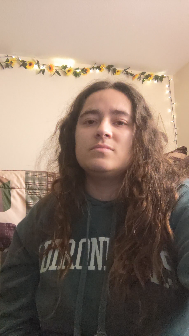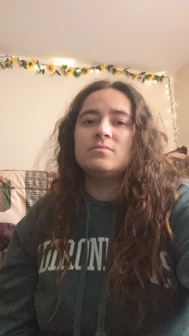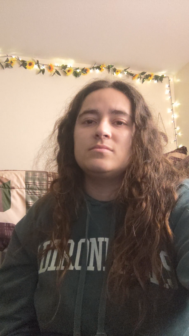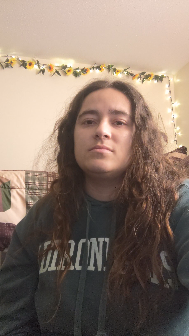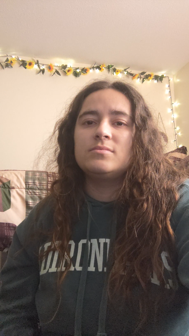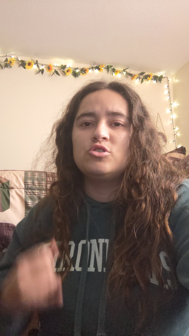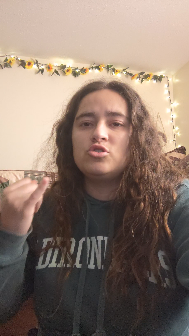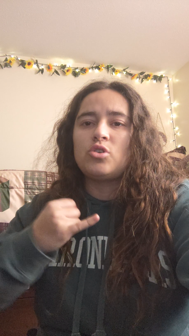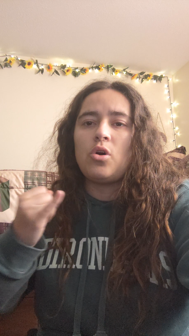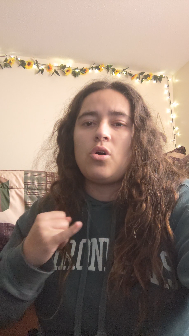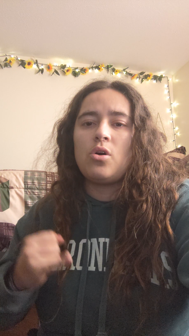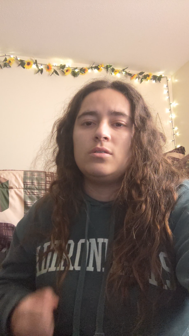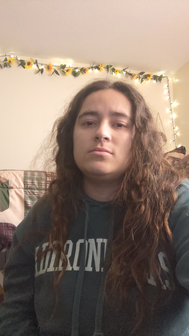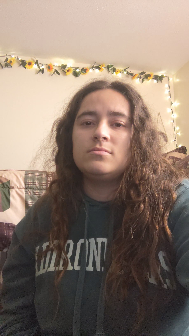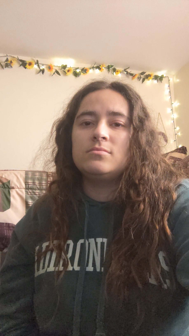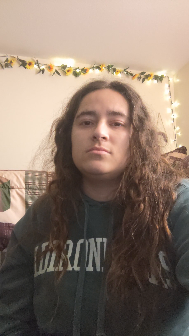draw